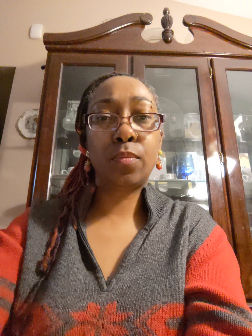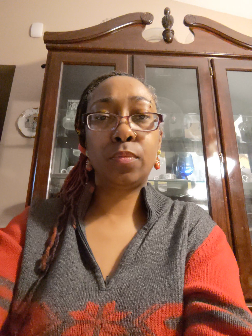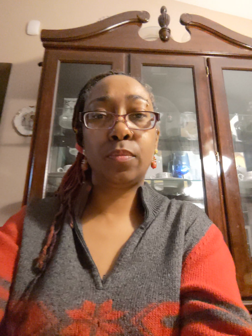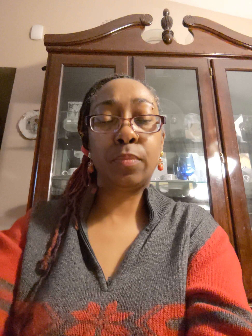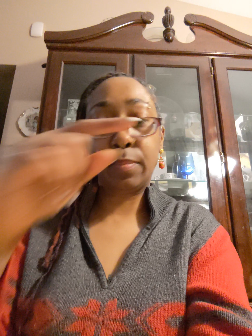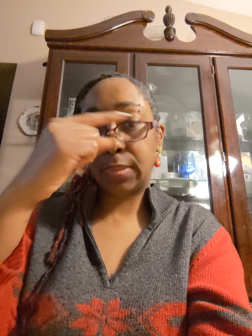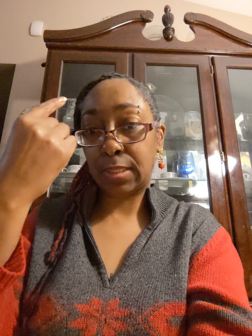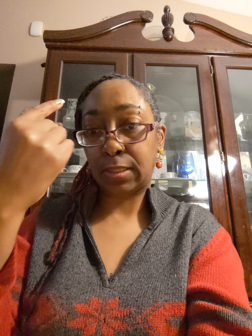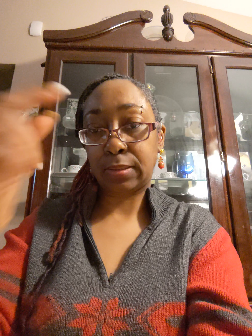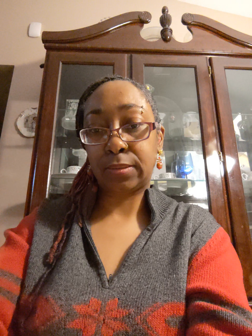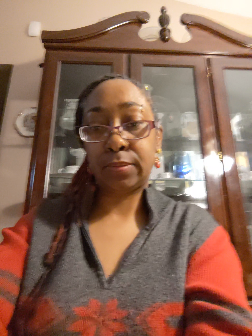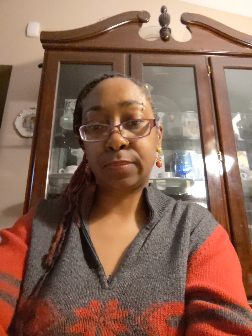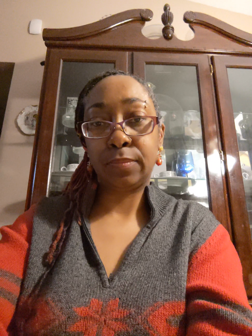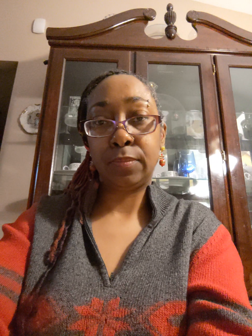black